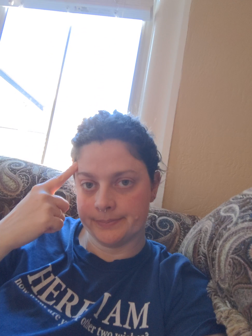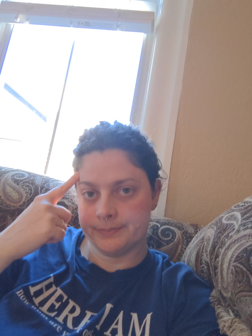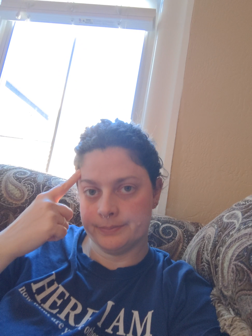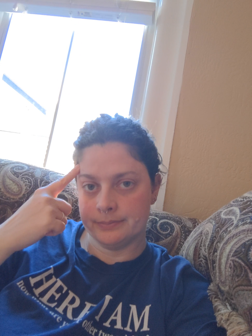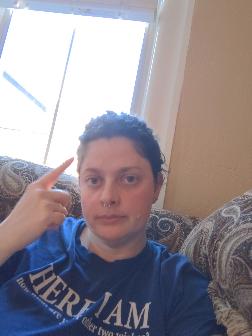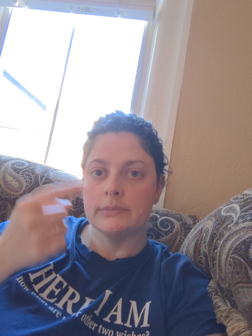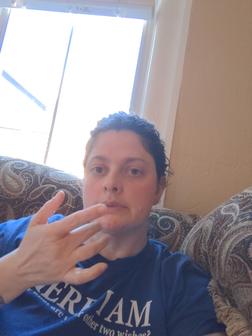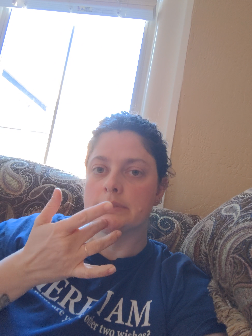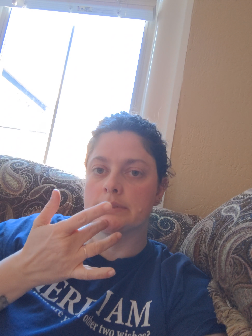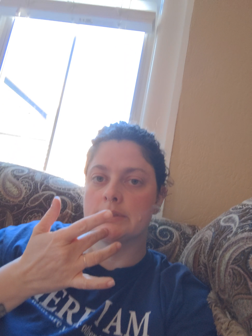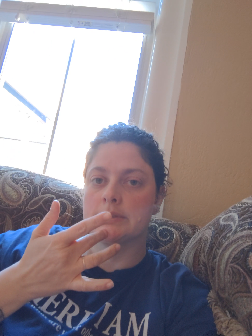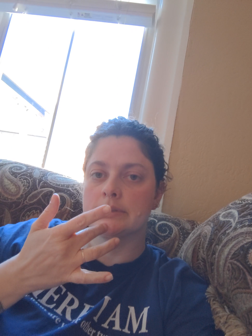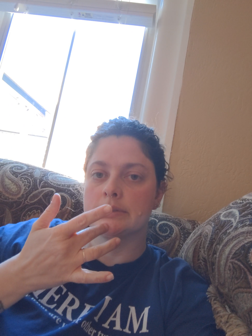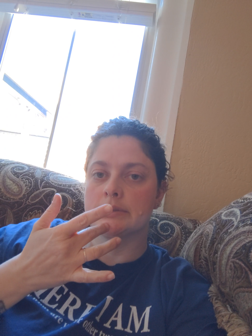taste